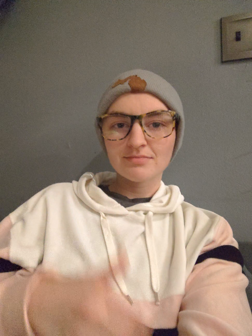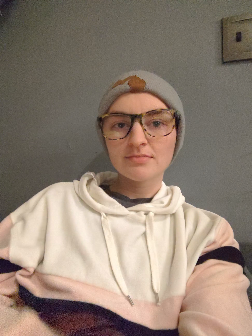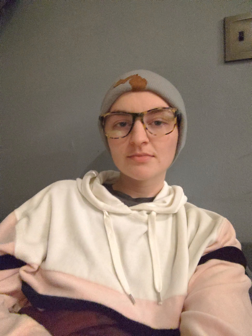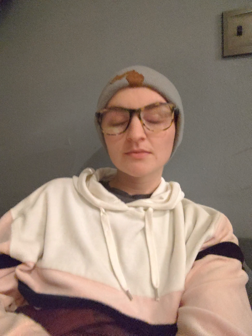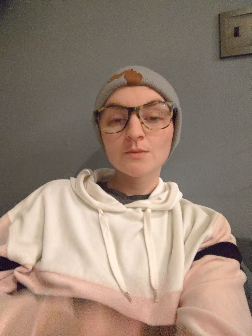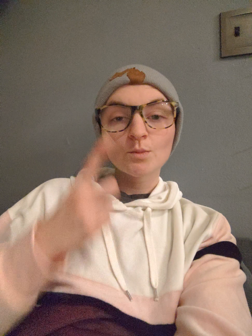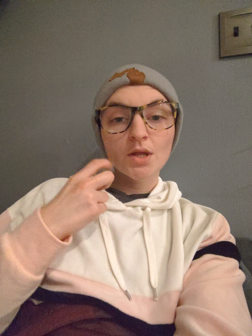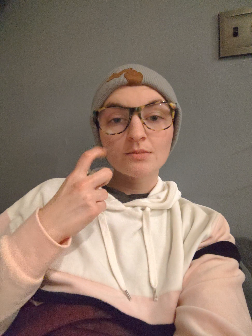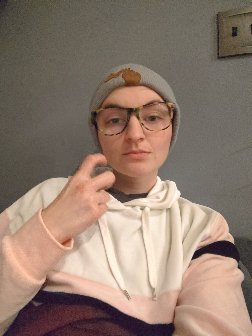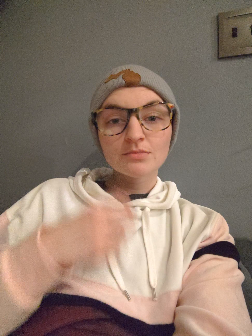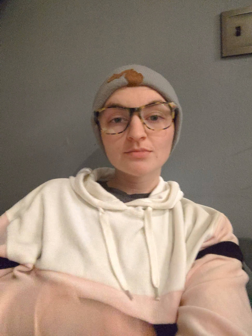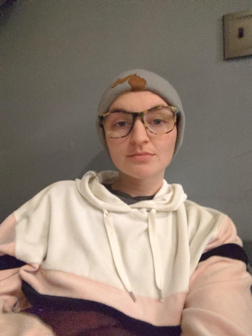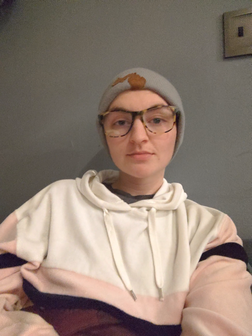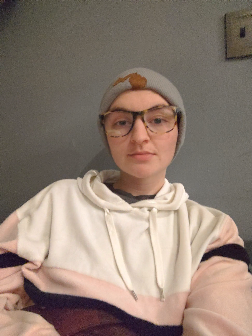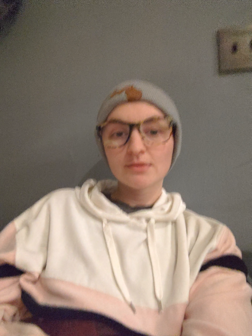cry